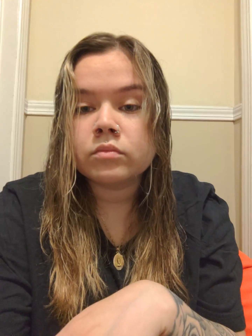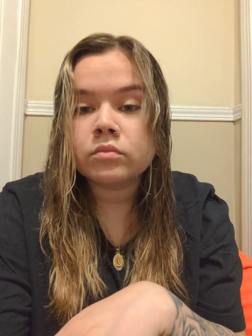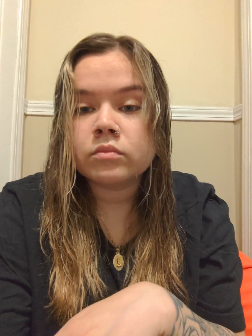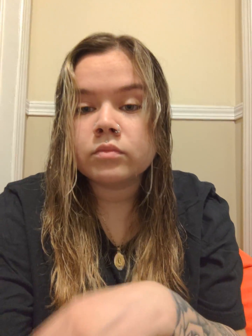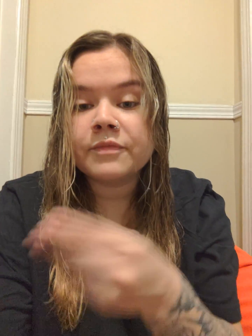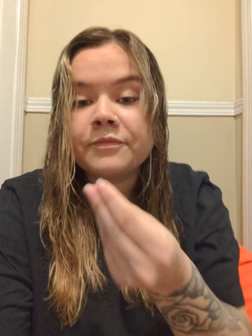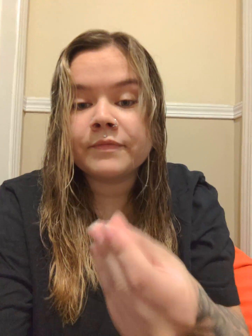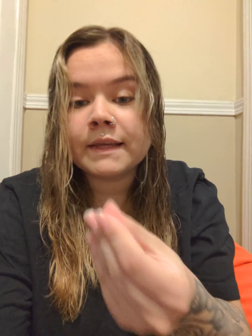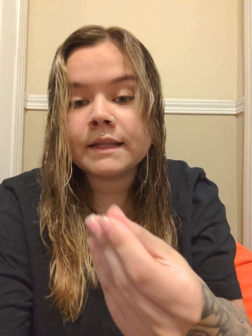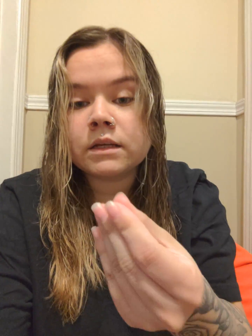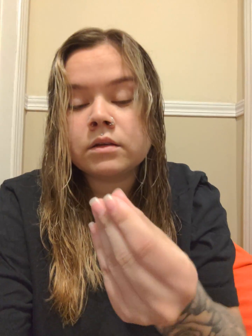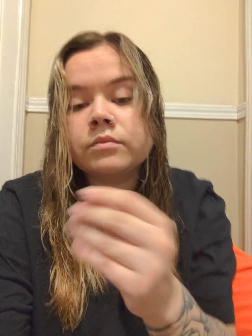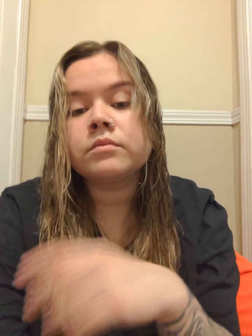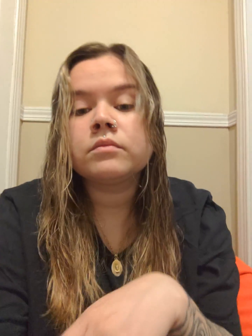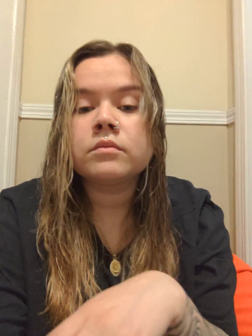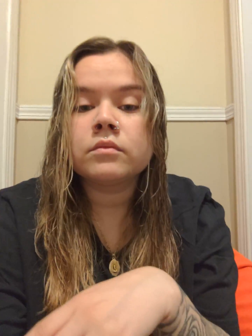feed